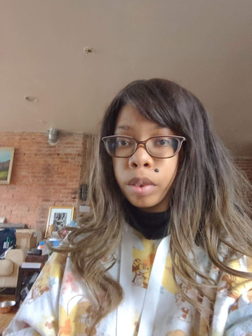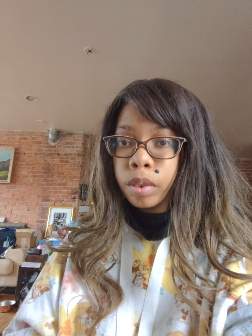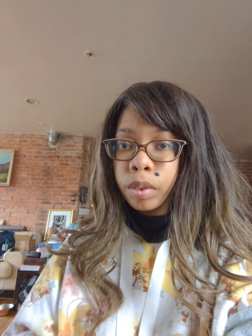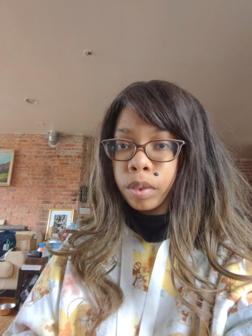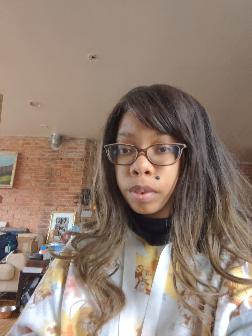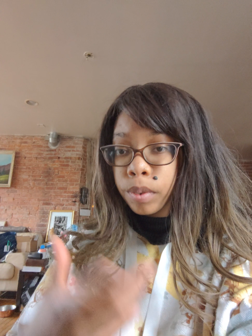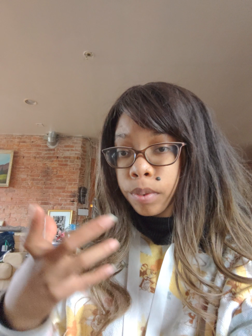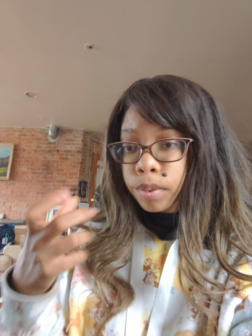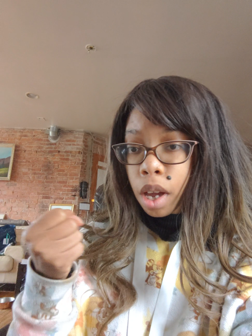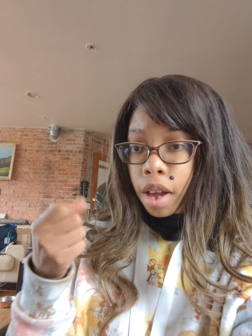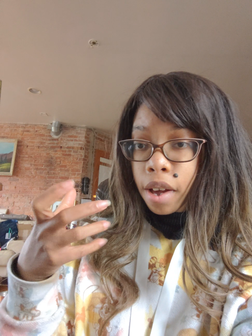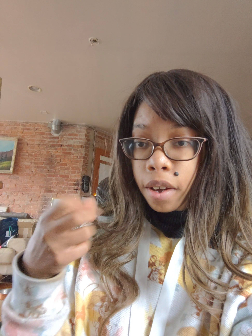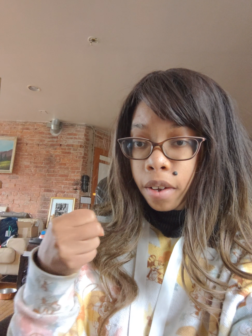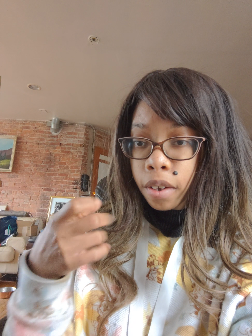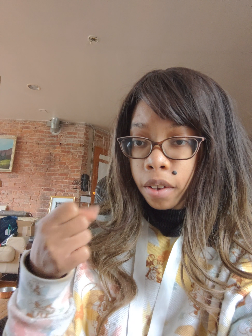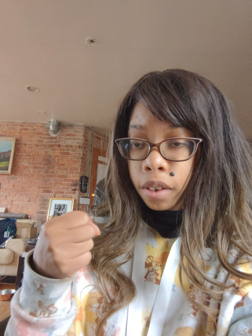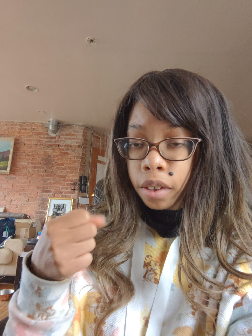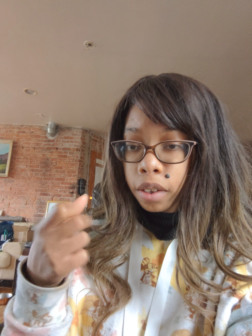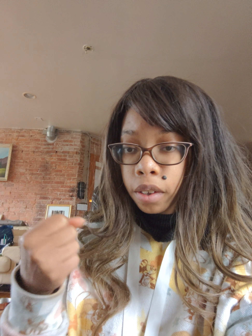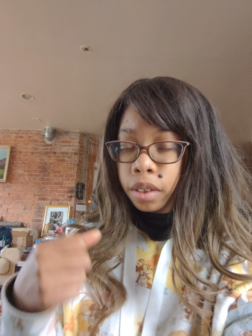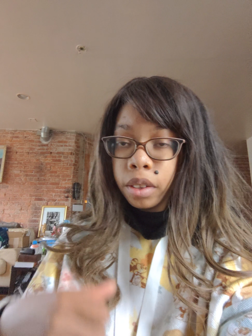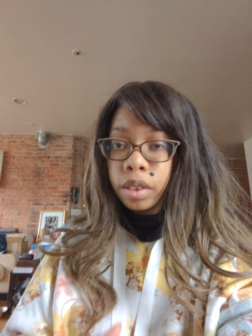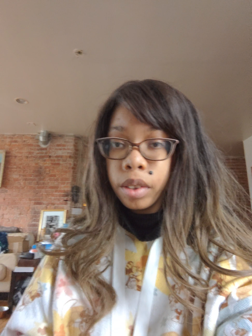milk